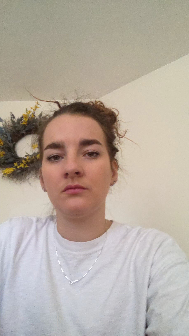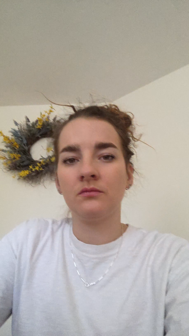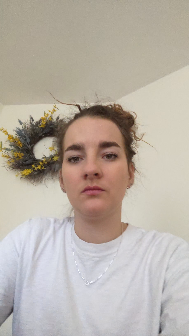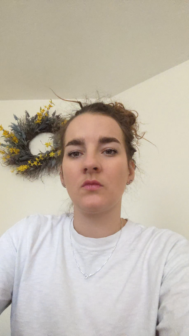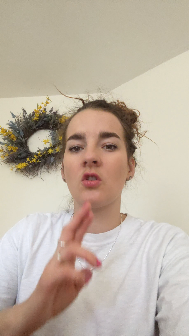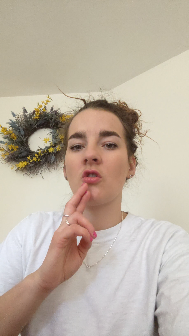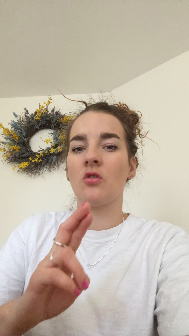are